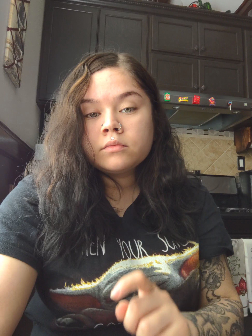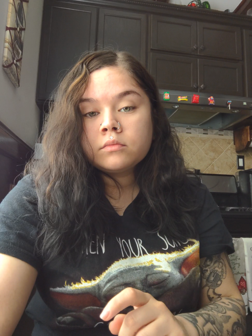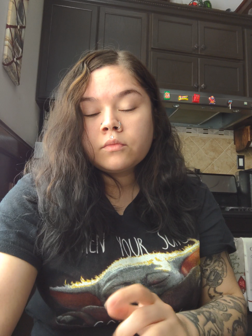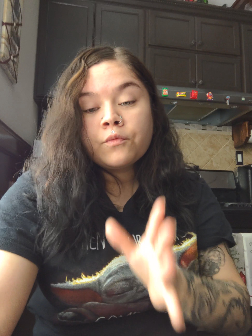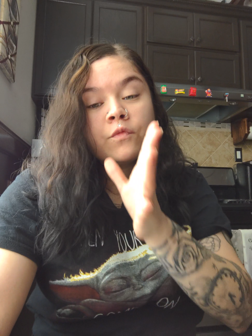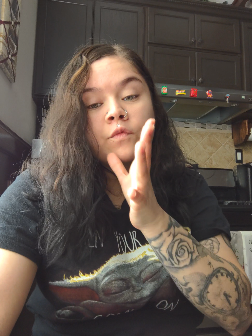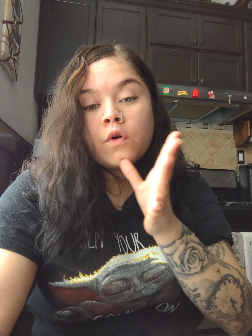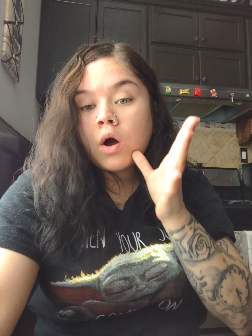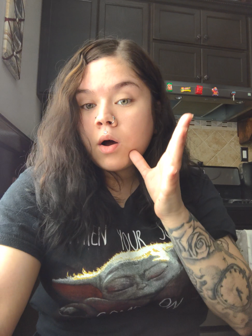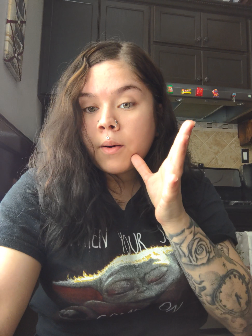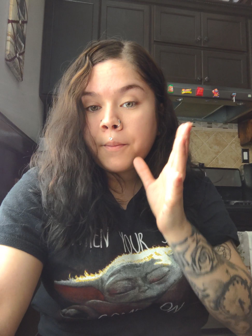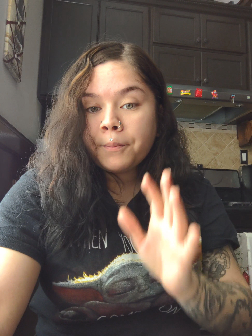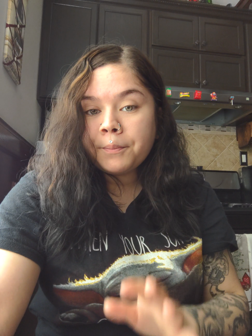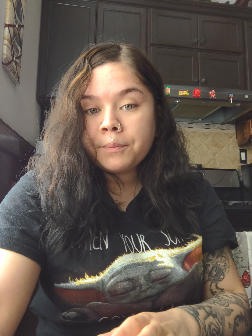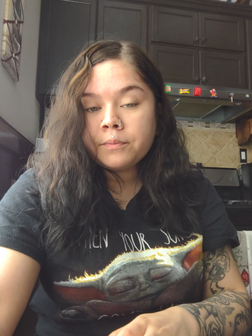farm